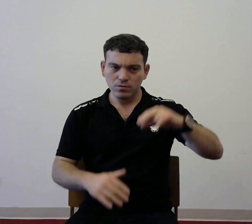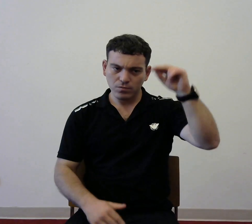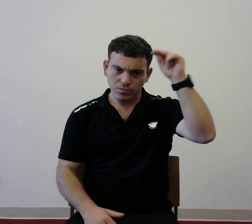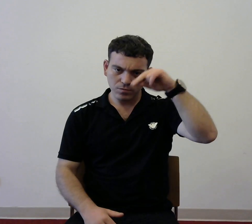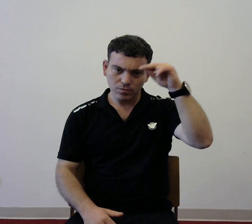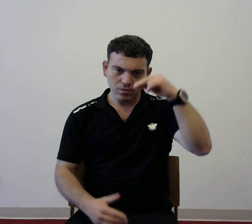təhsil